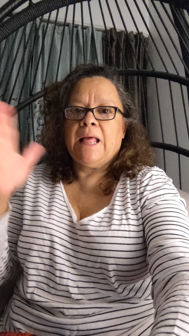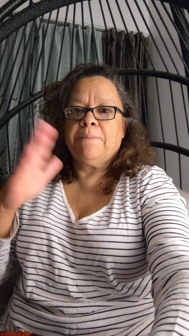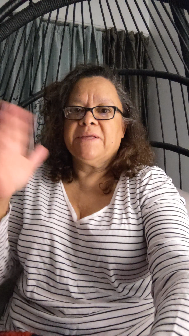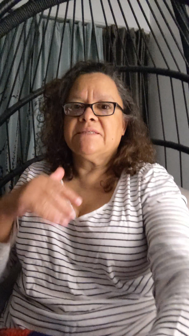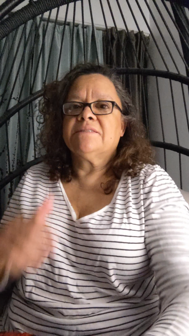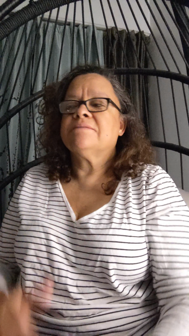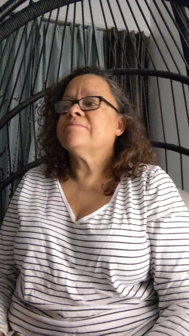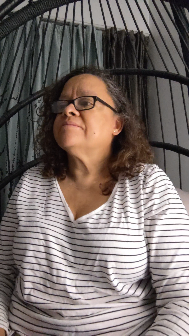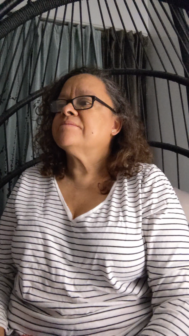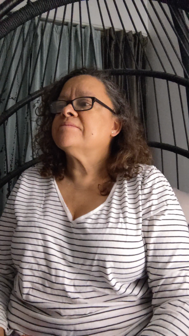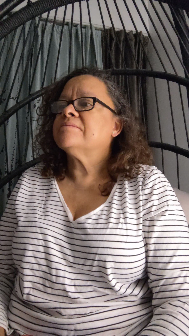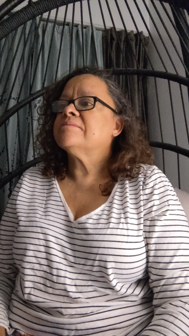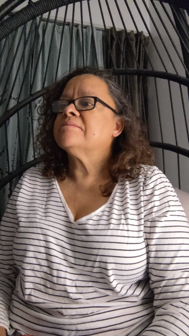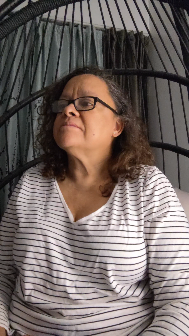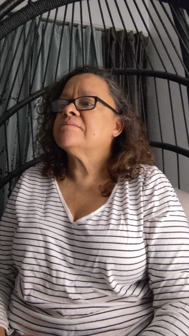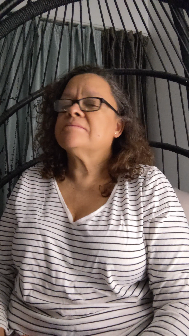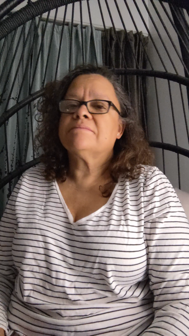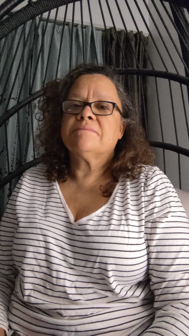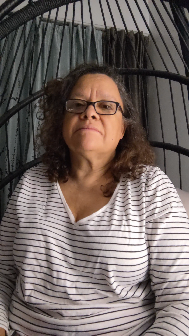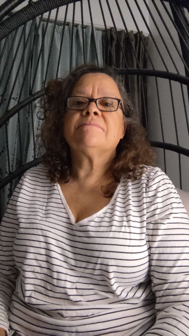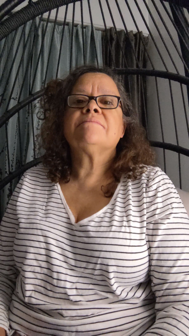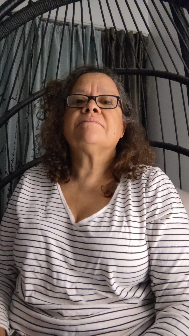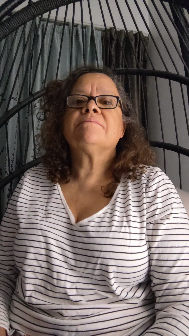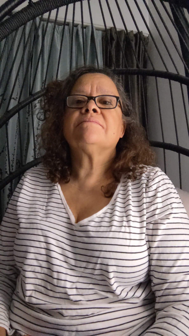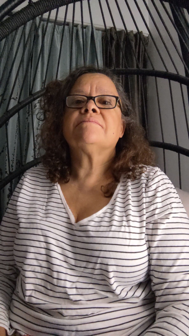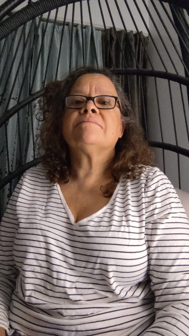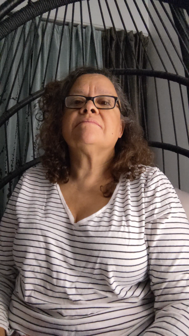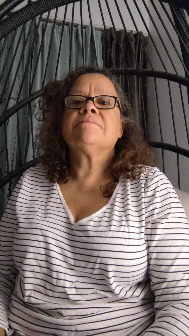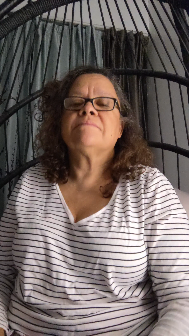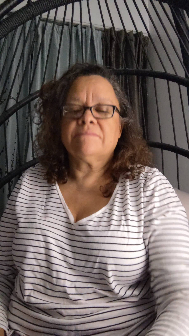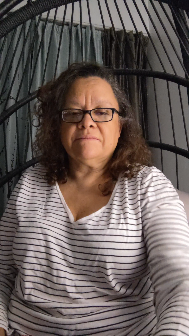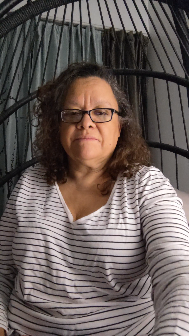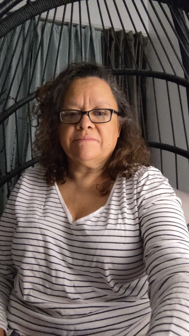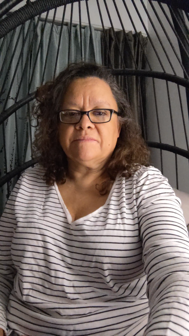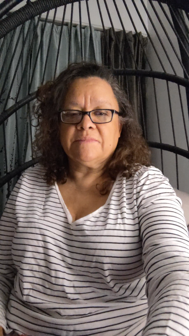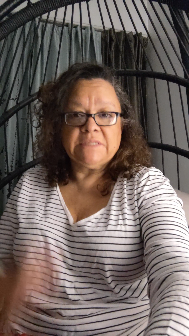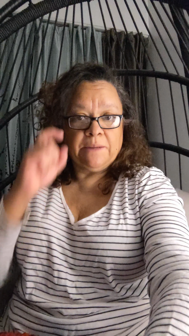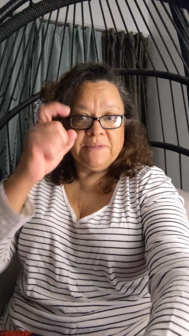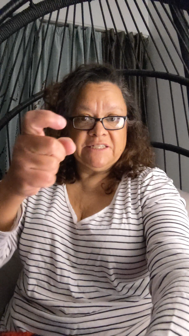present